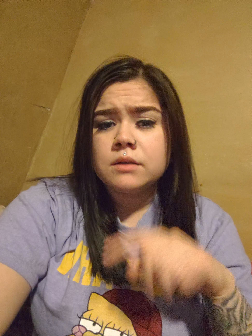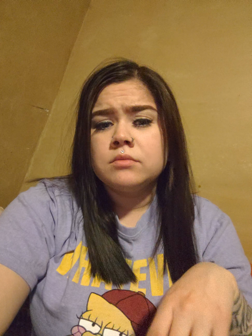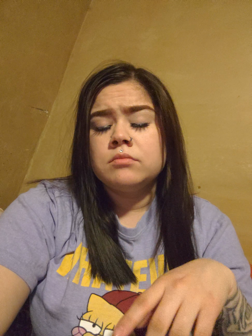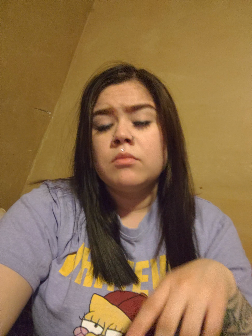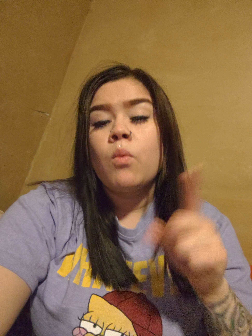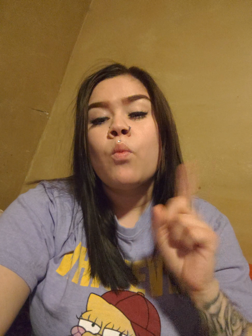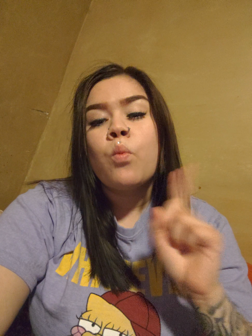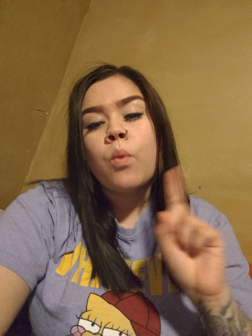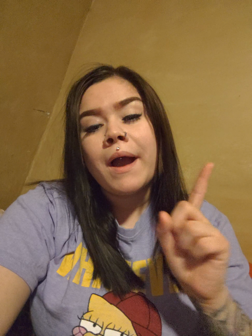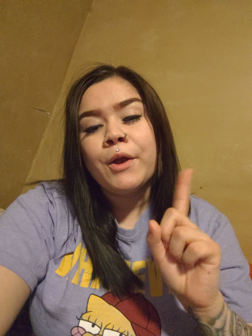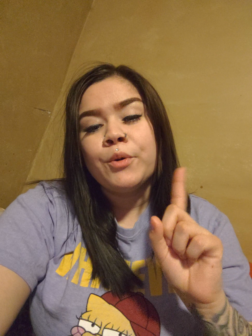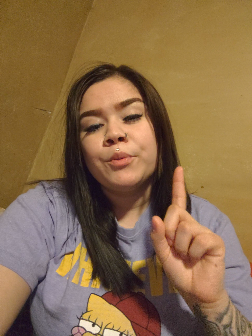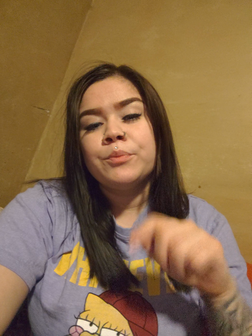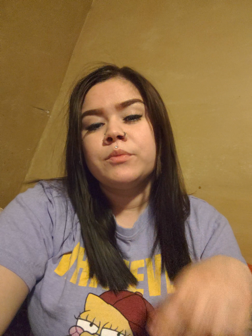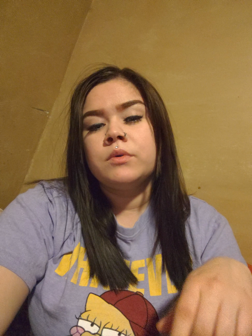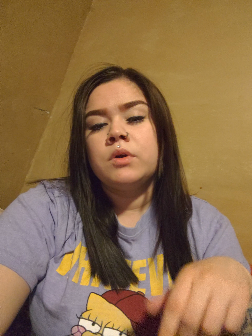where